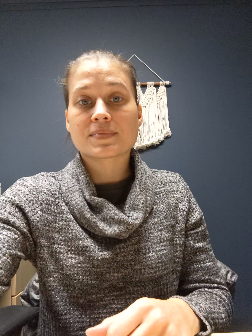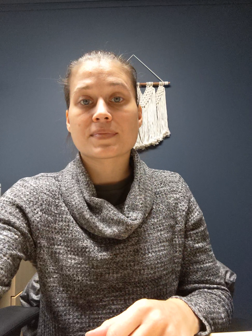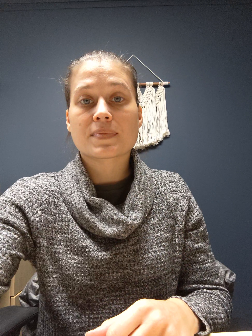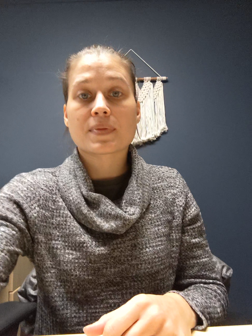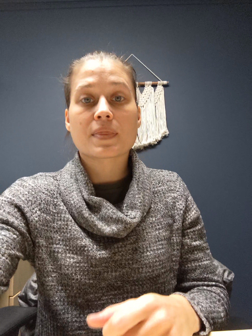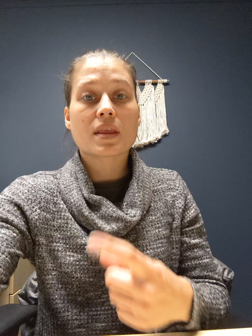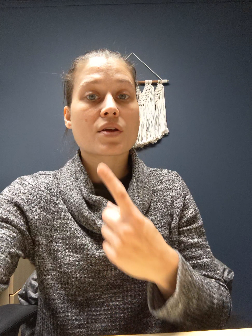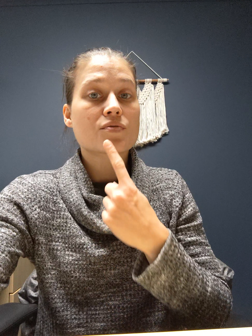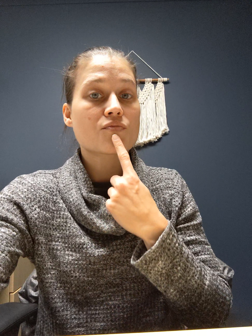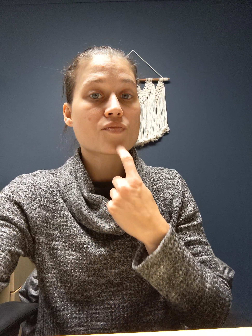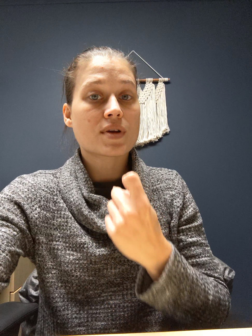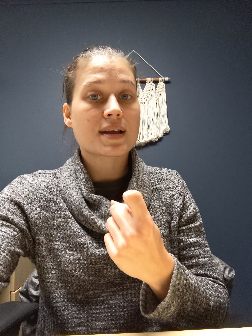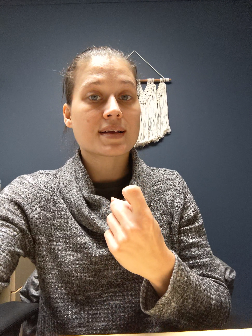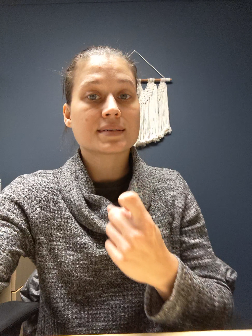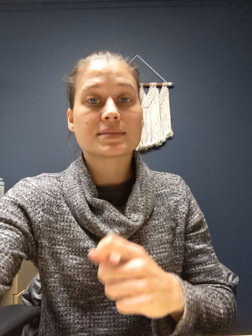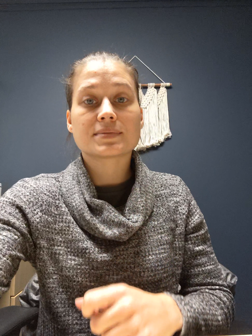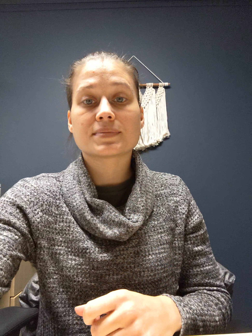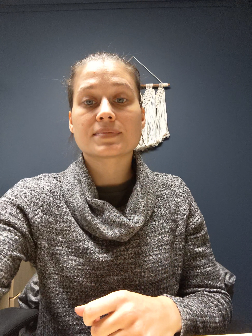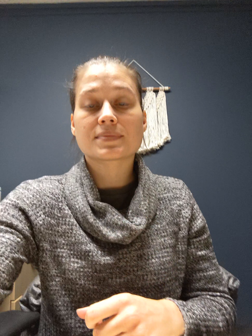red